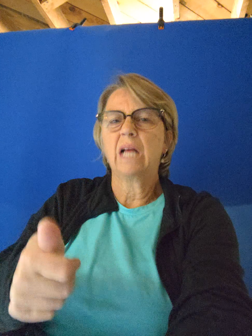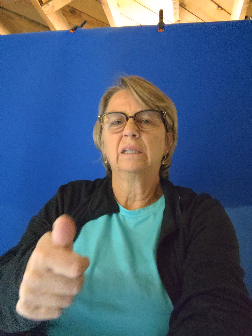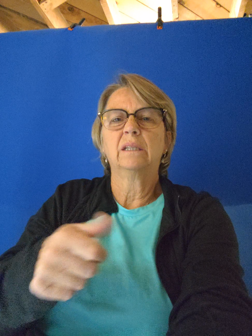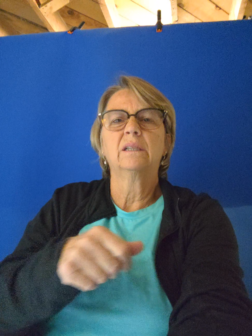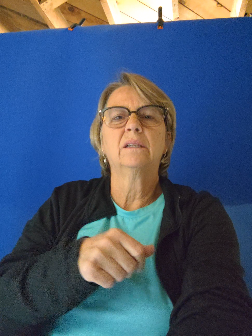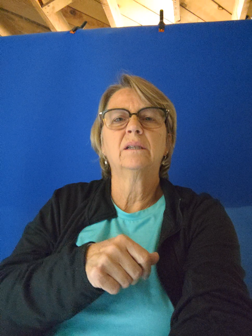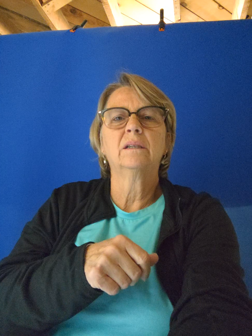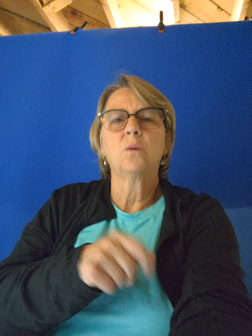not